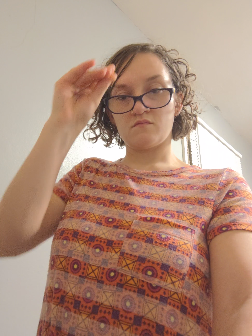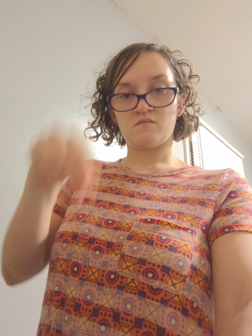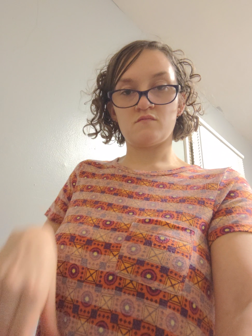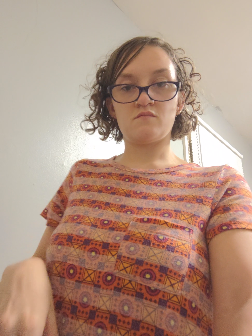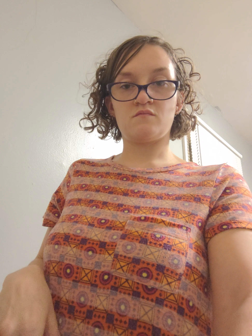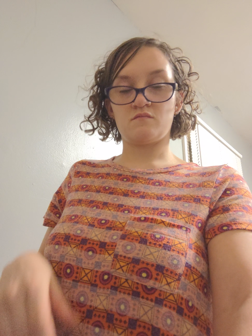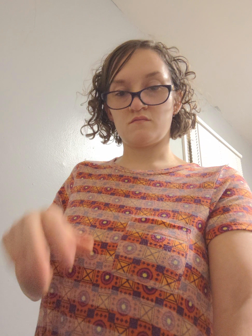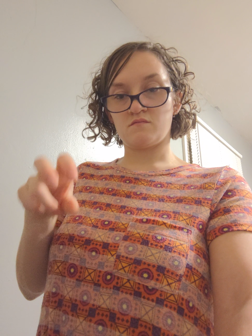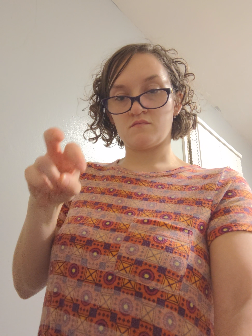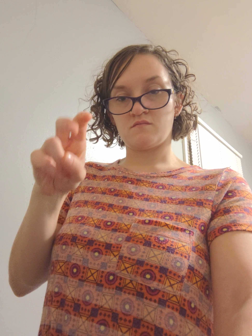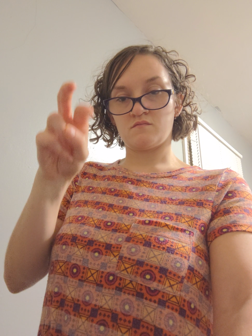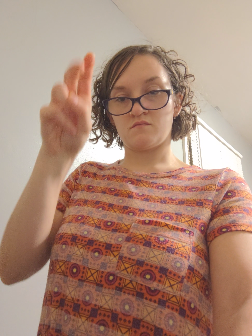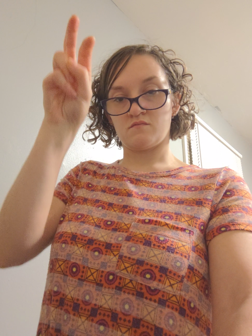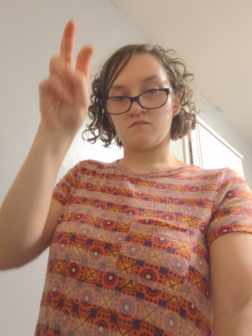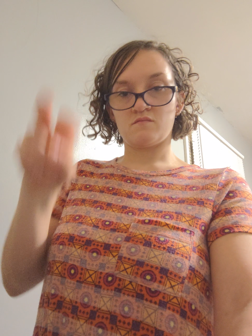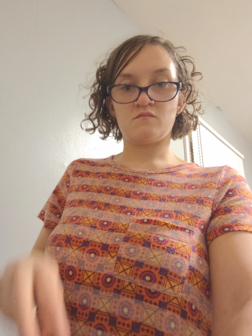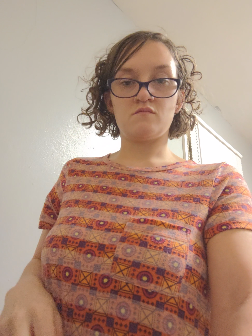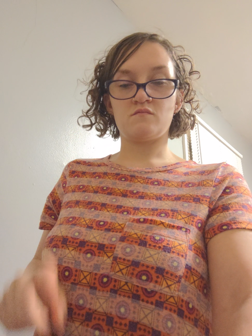stairs